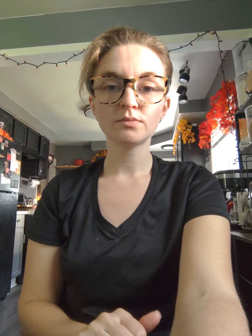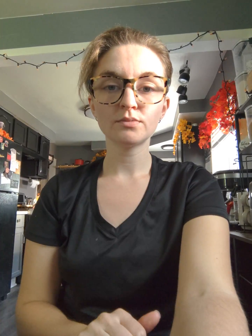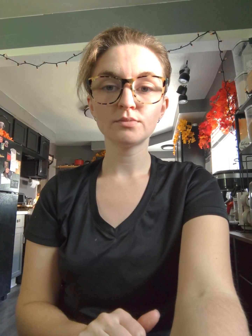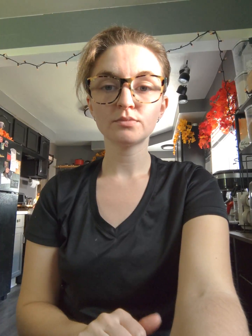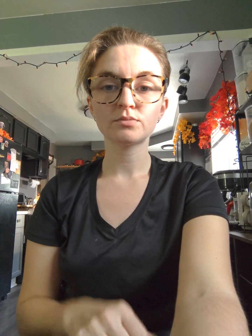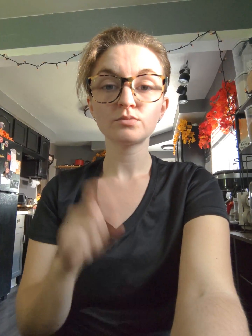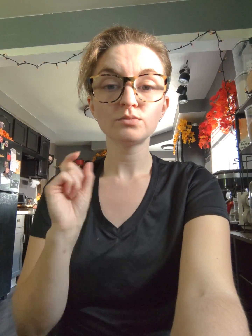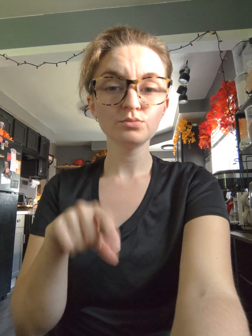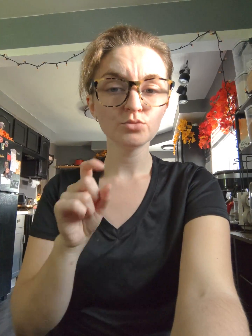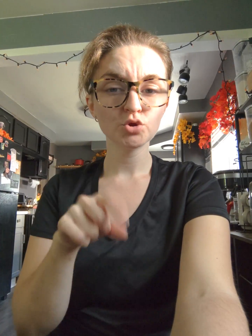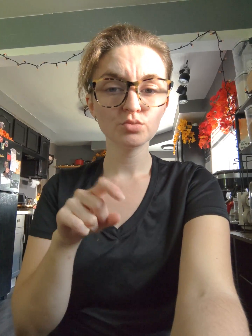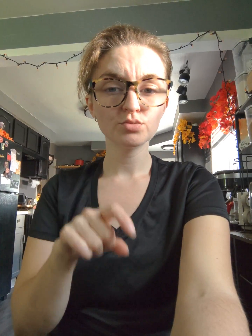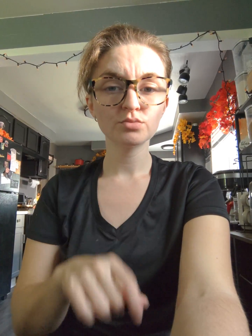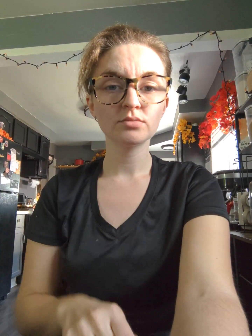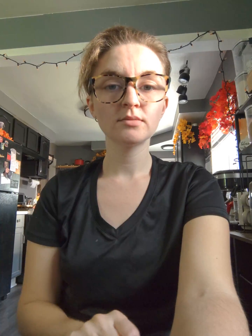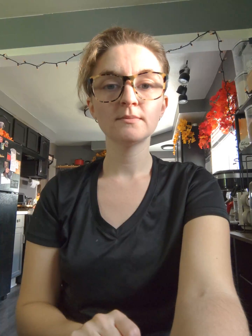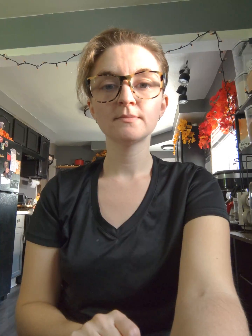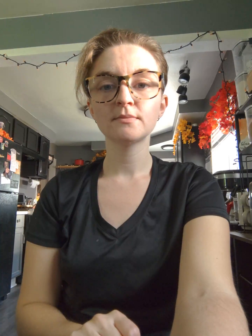should